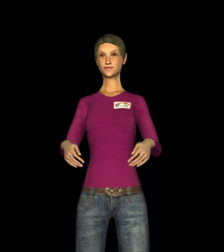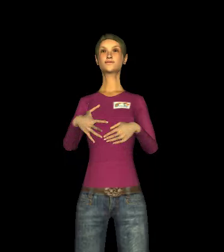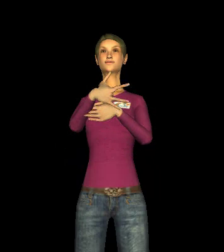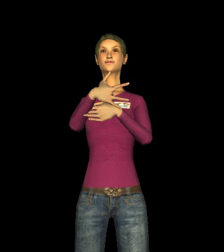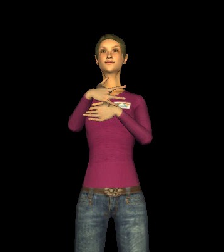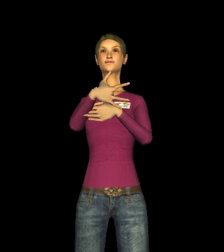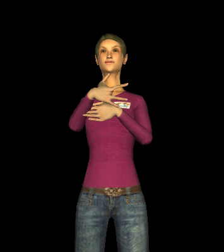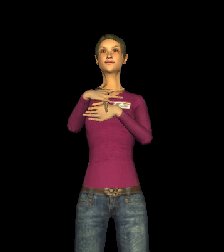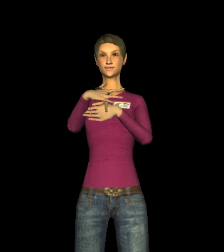تأخر